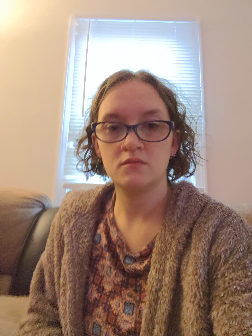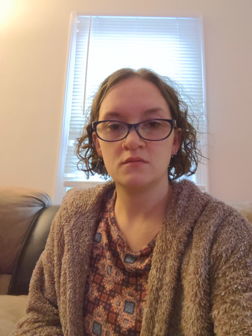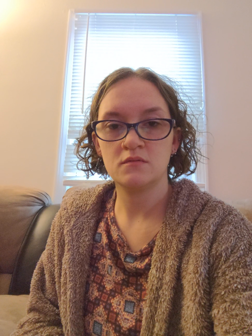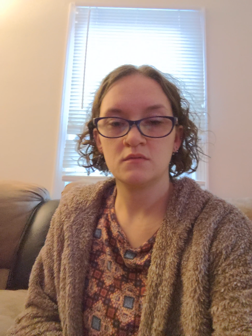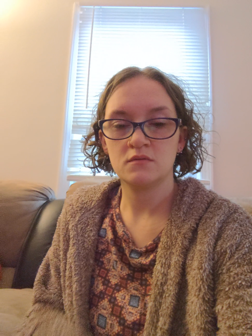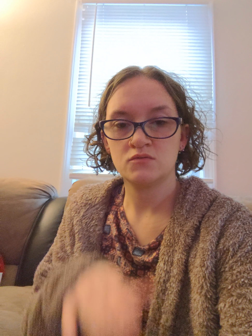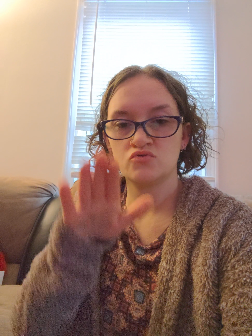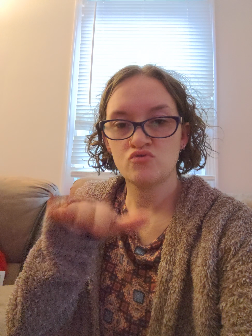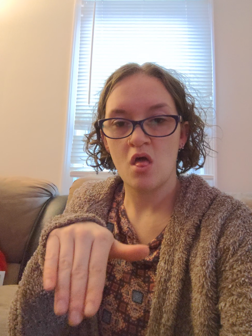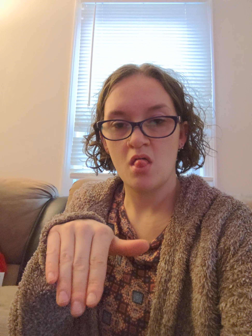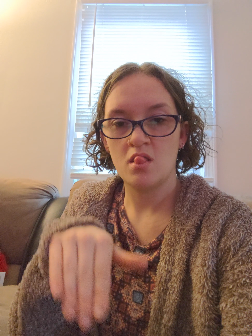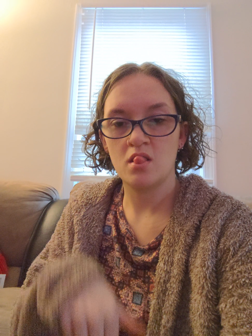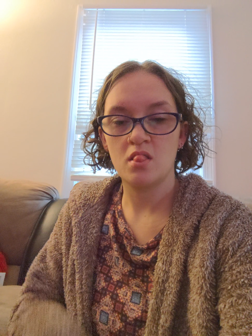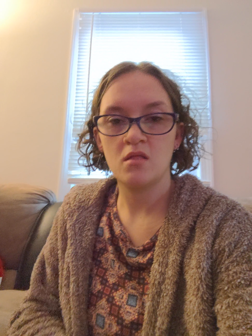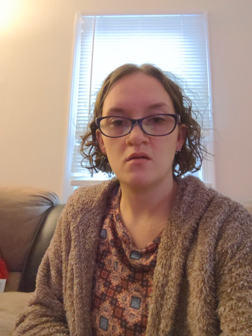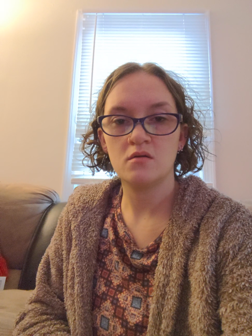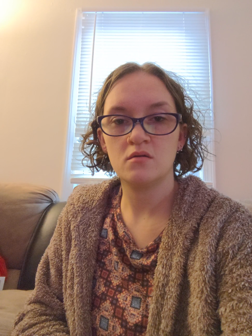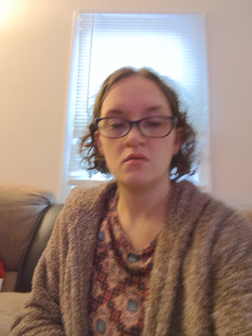child